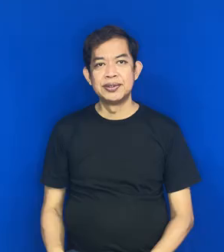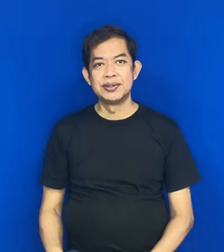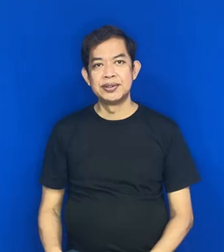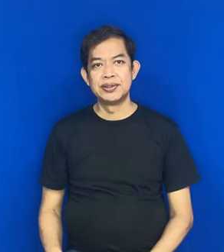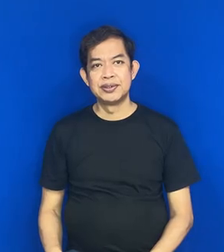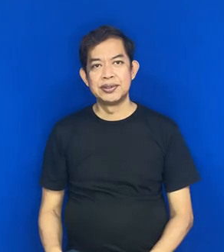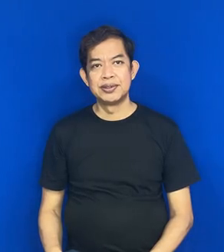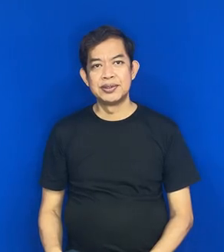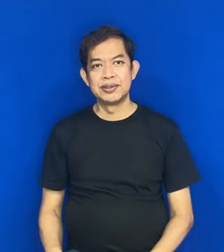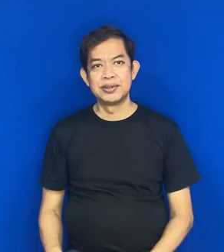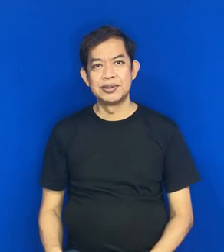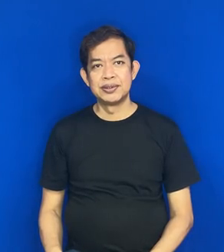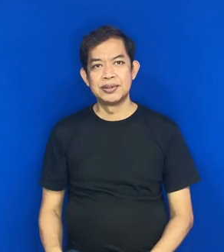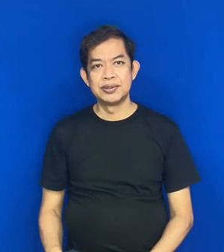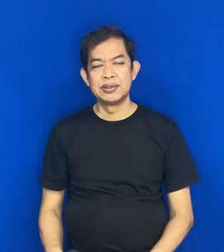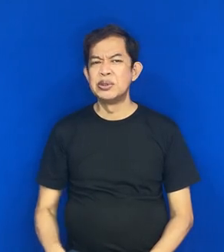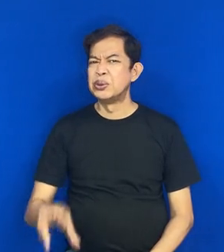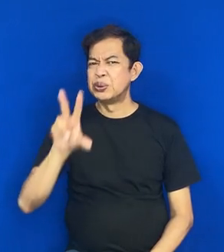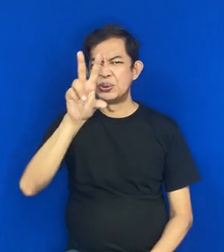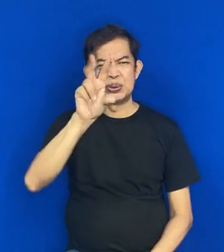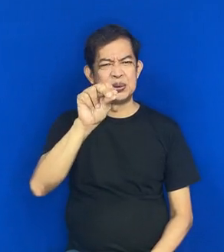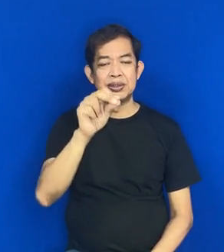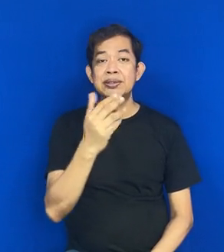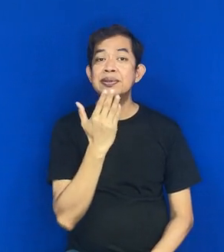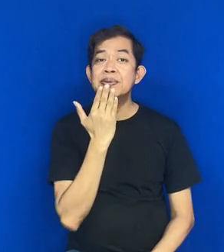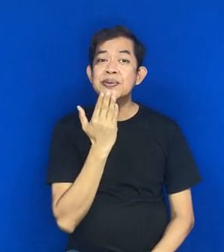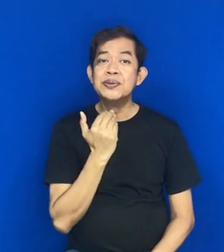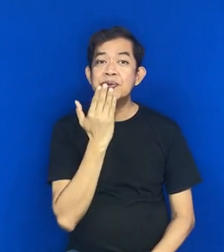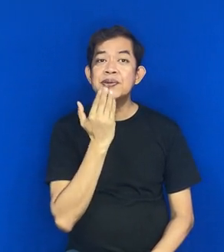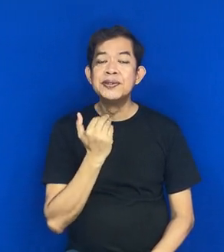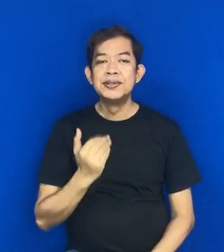no sugar